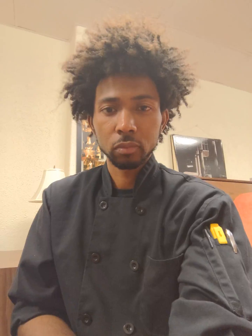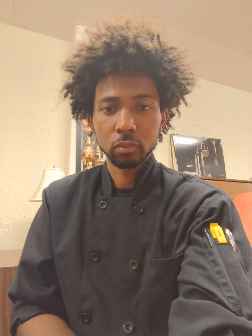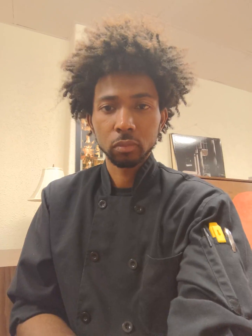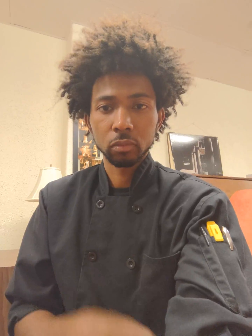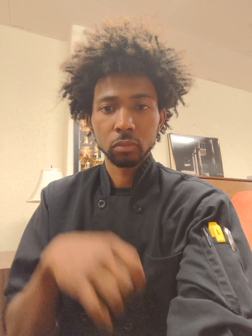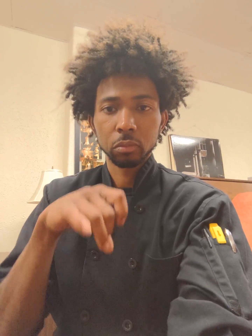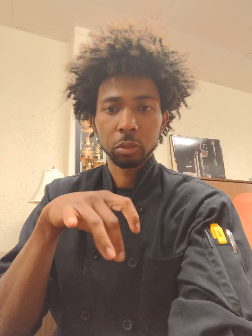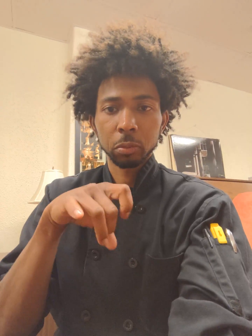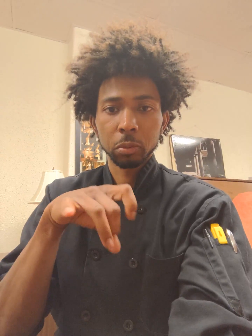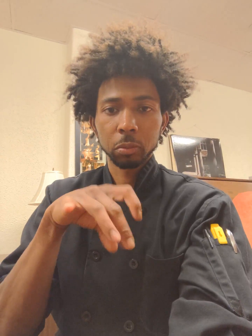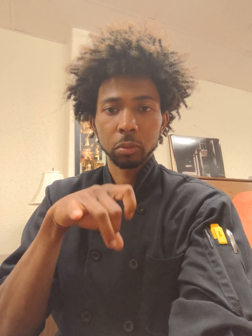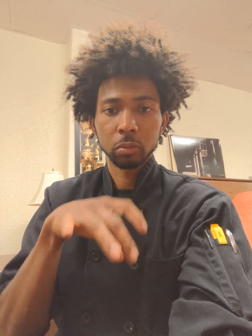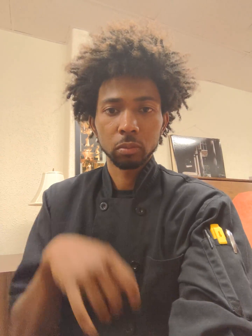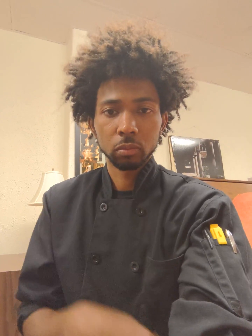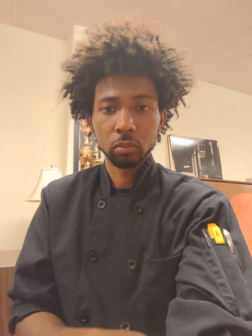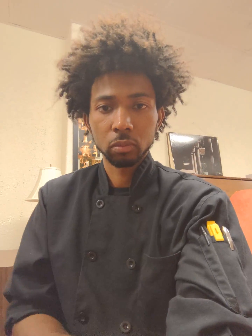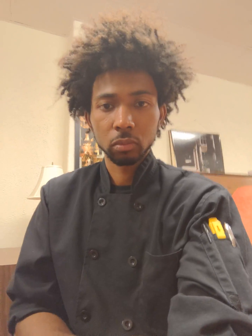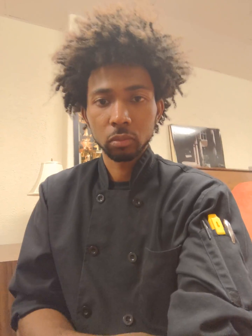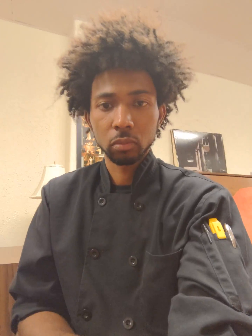pumpkin